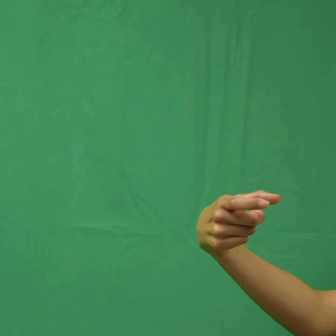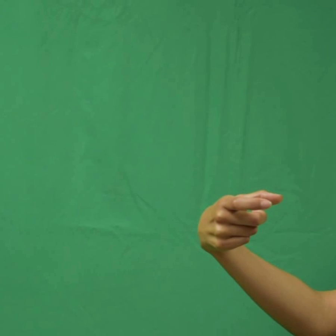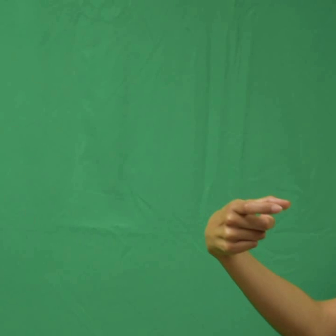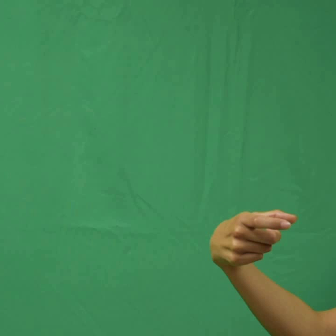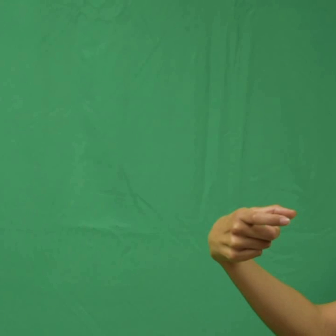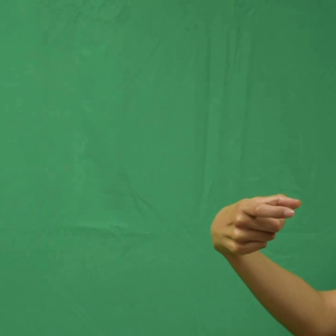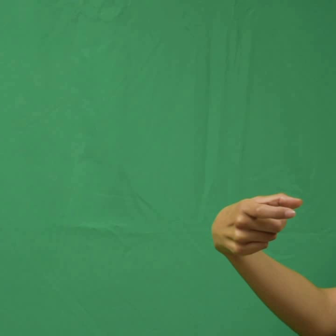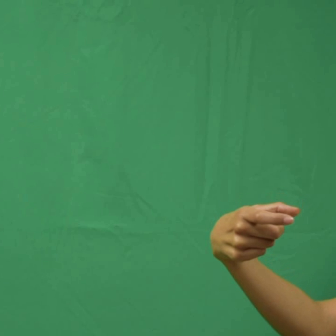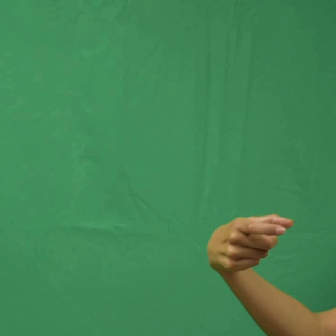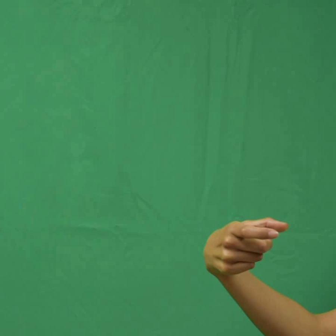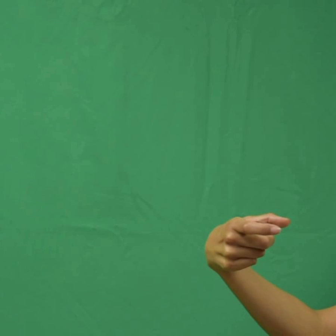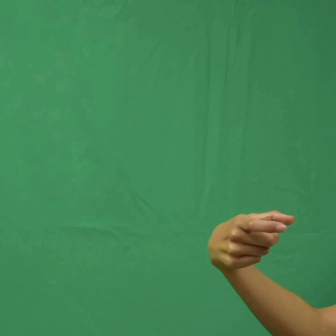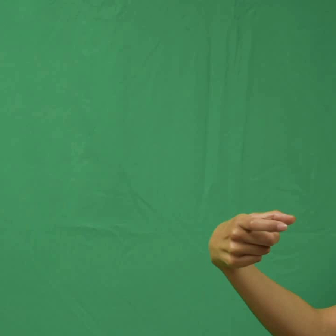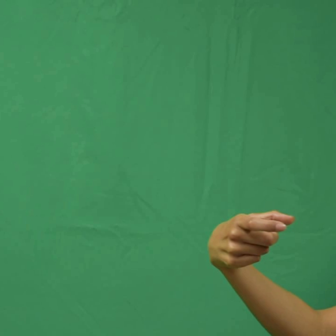X